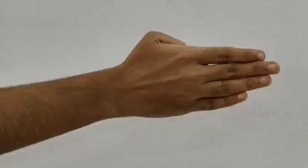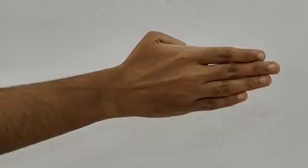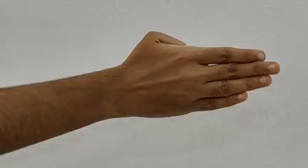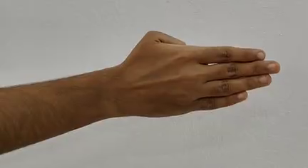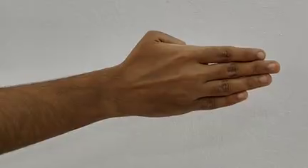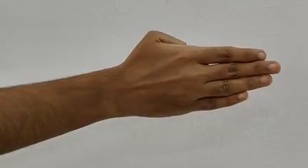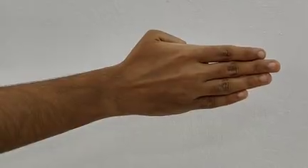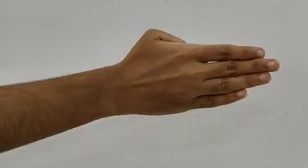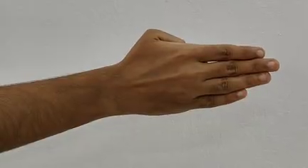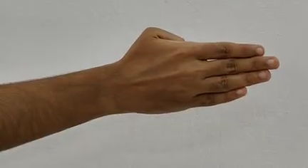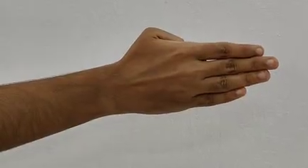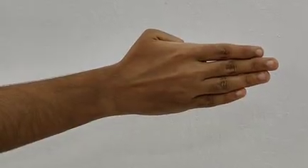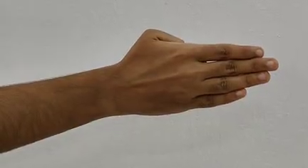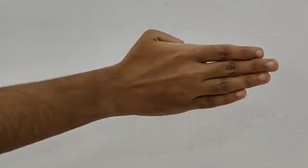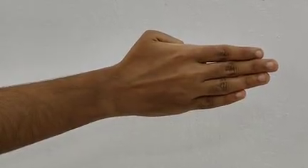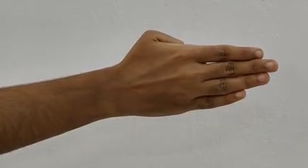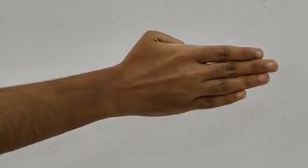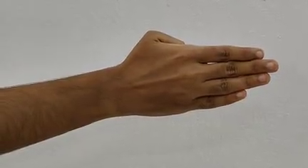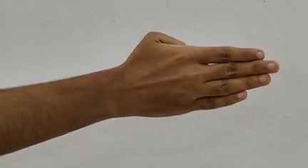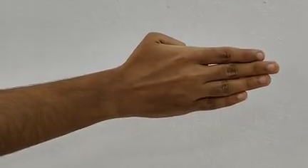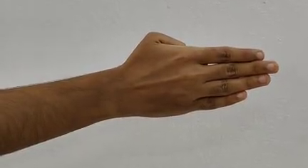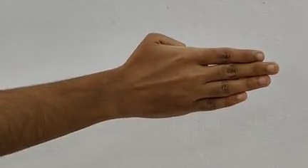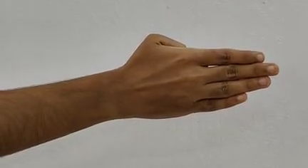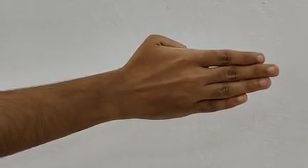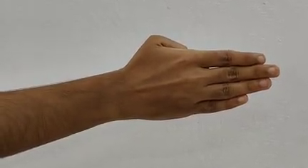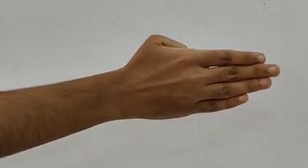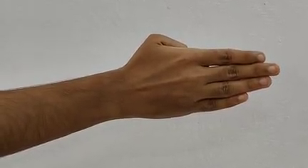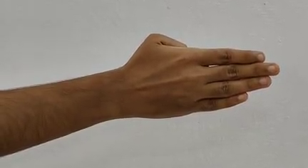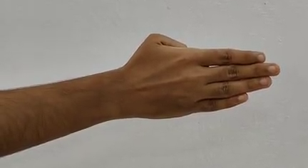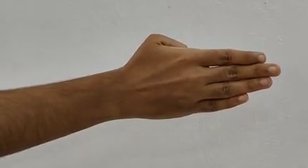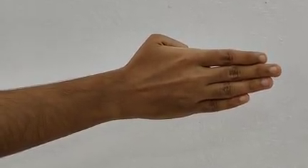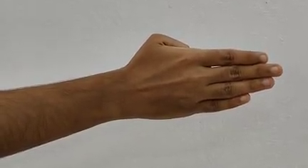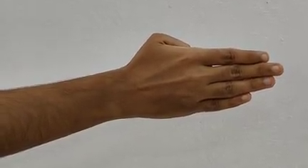അ